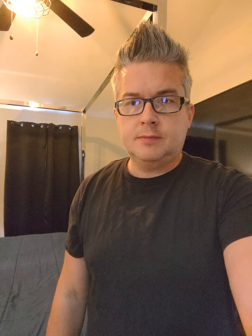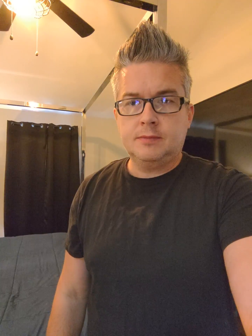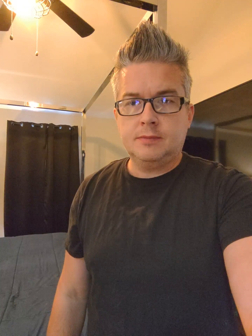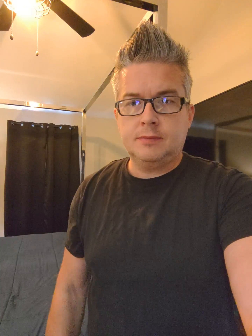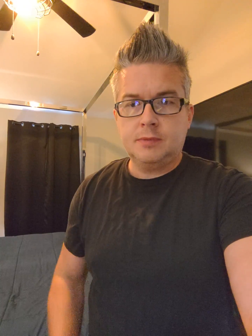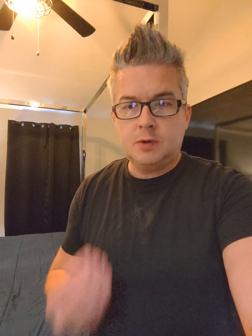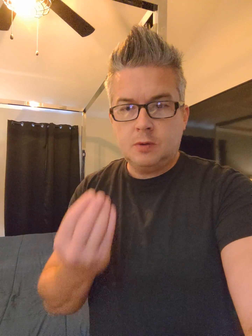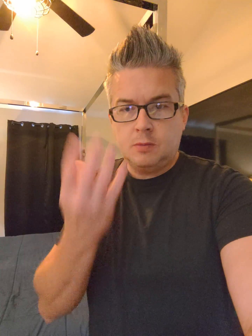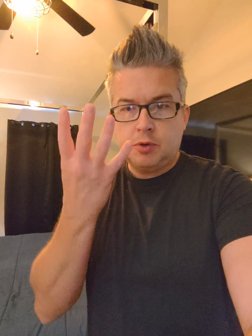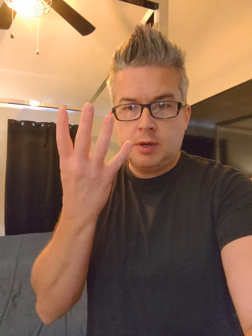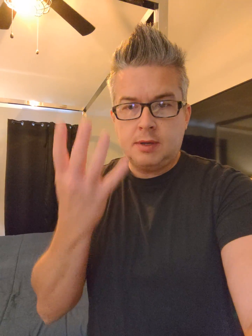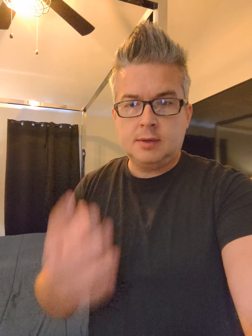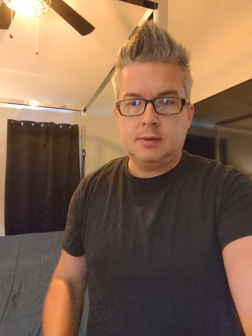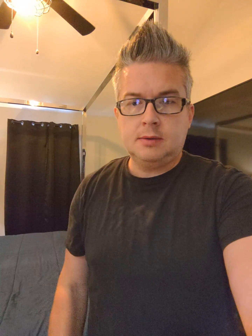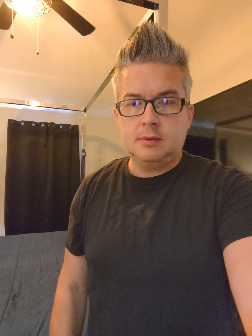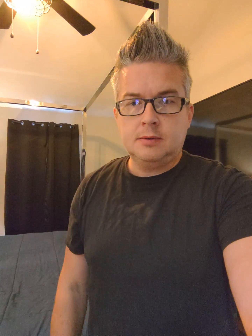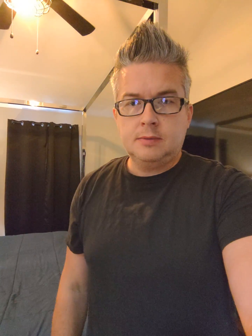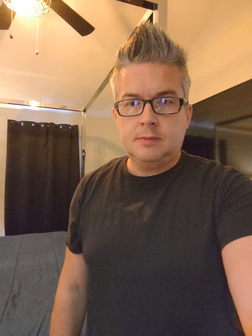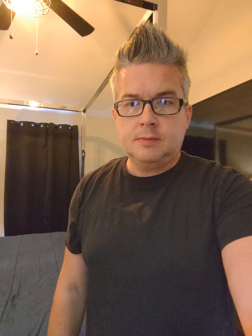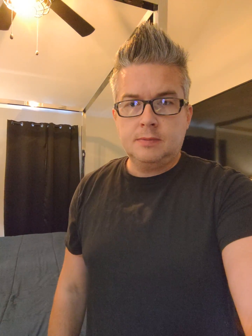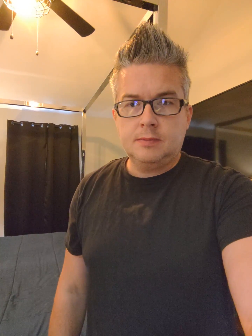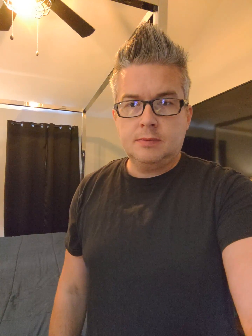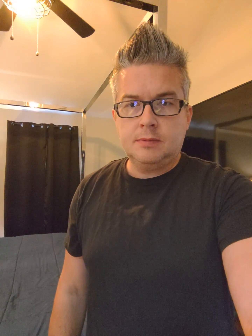plants